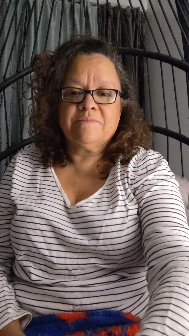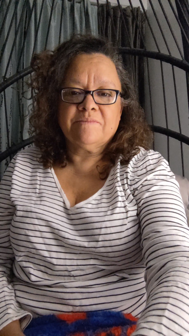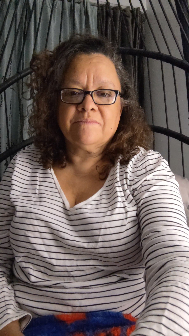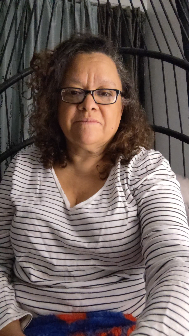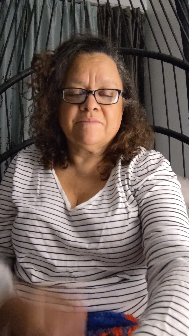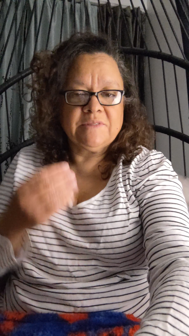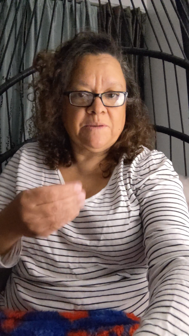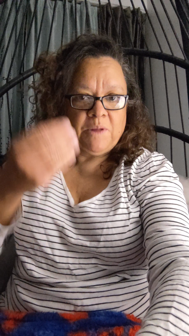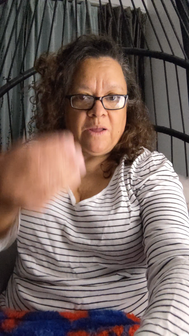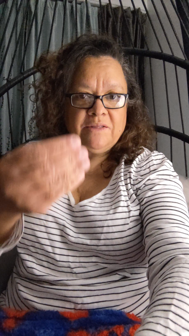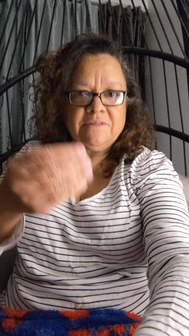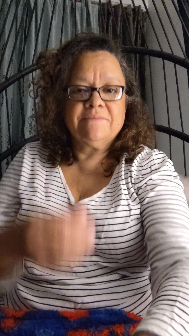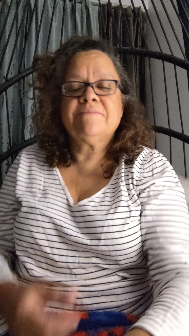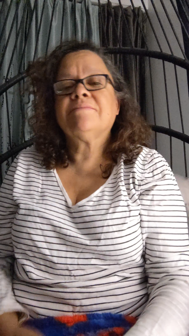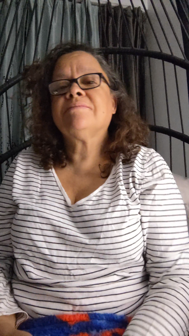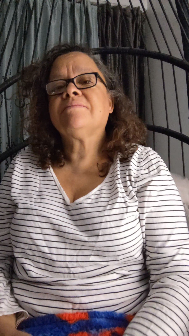buy